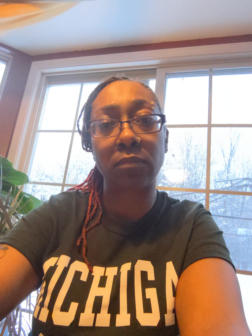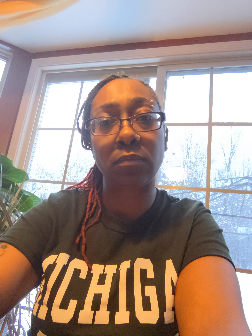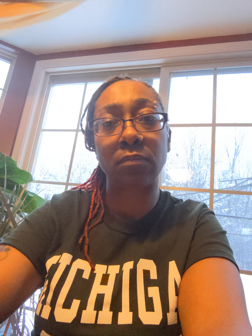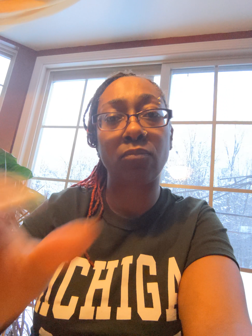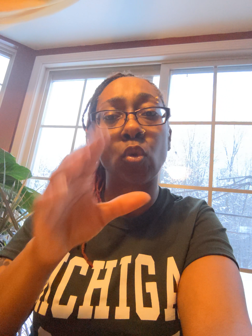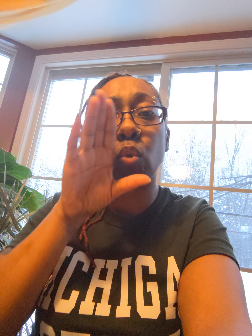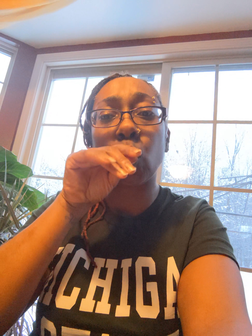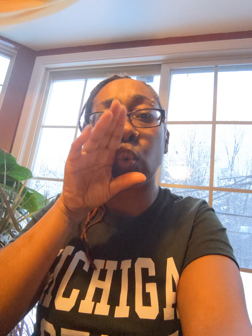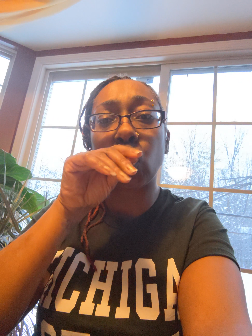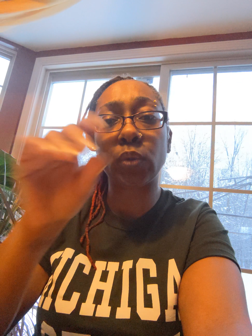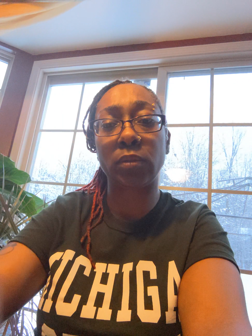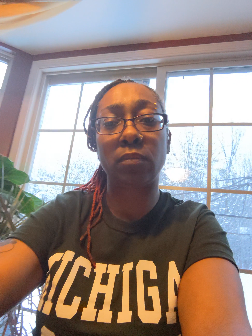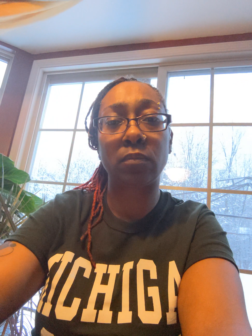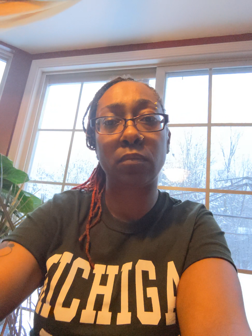goose